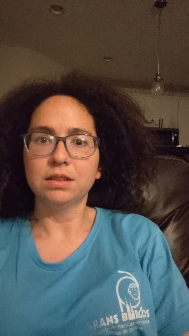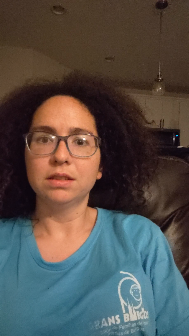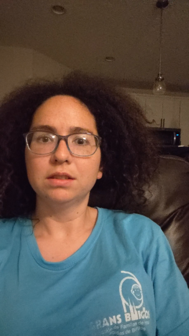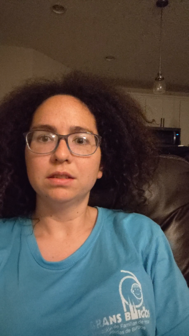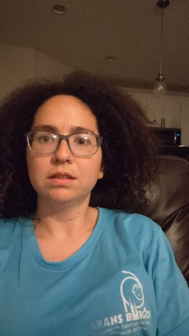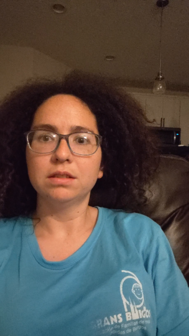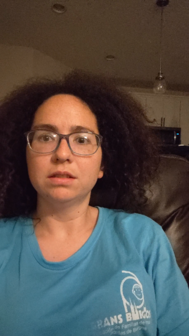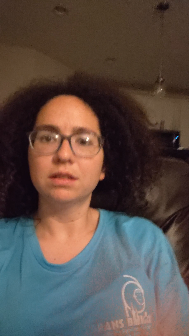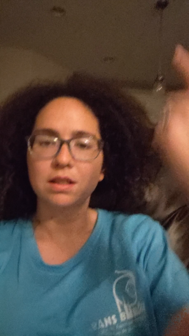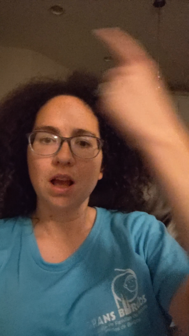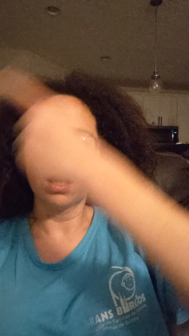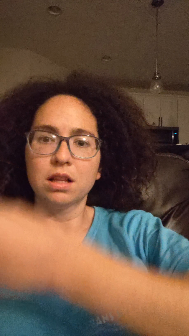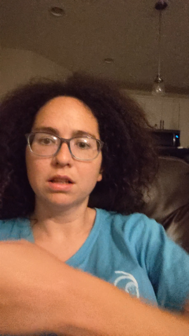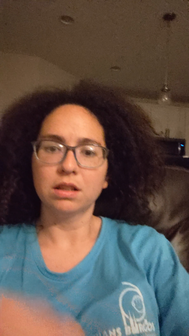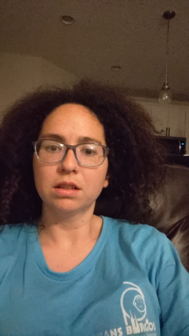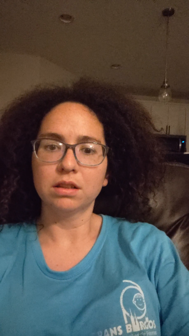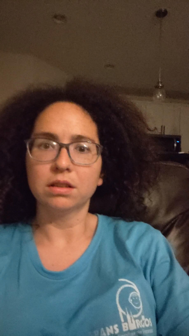day